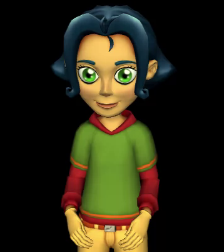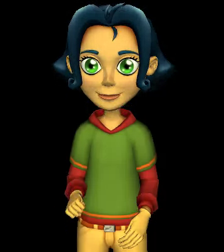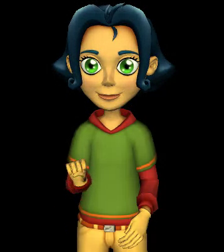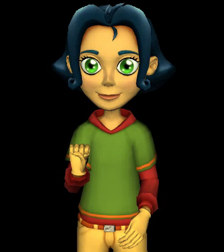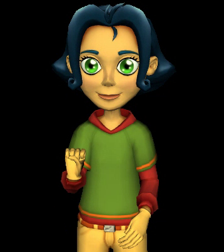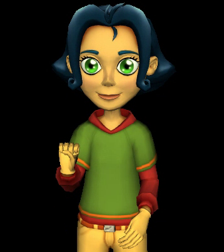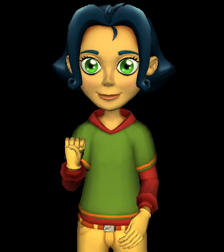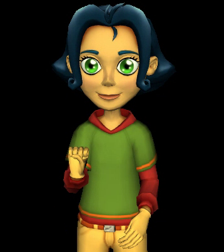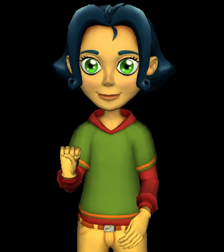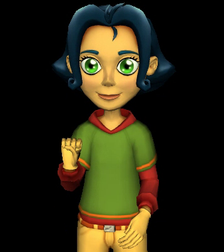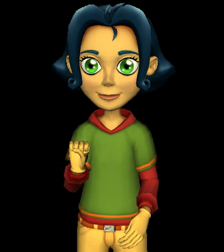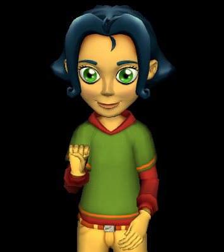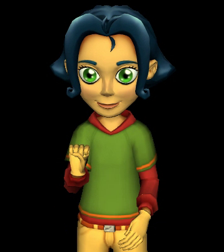السبت